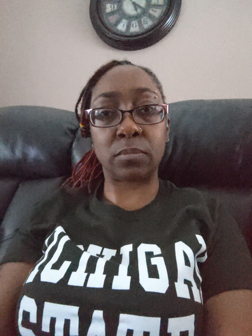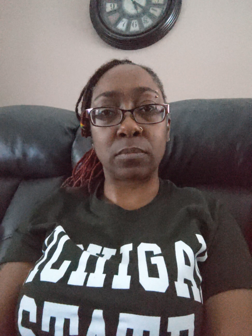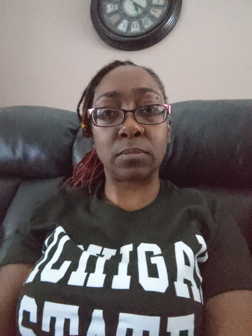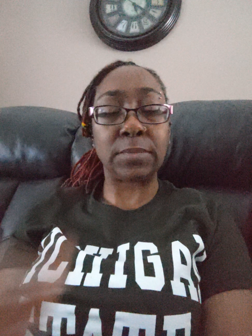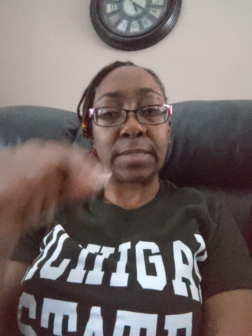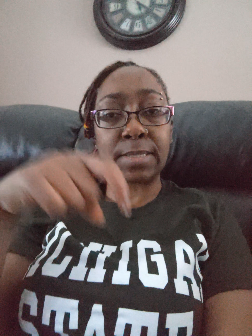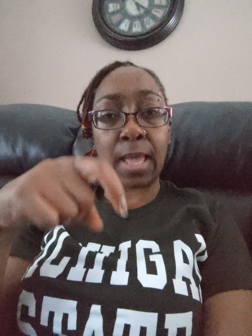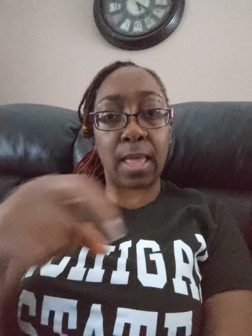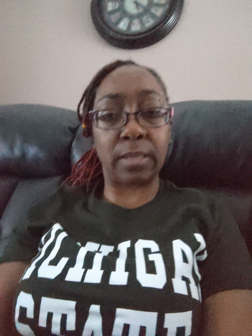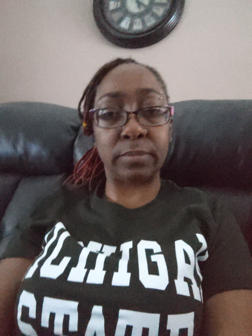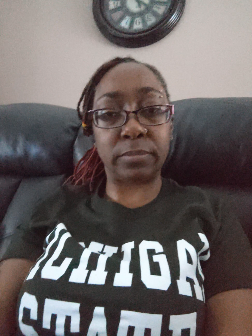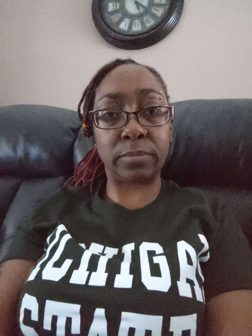time